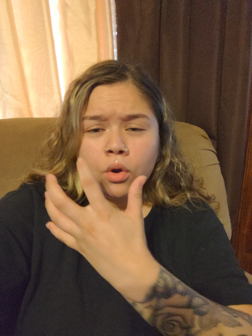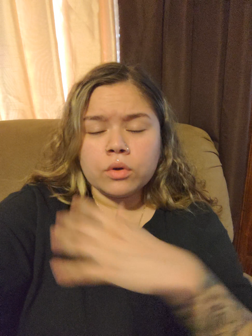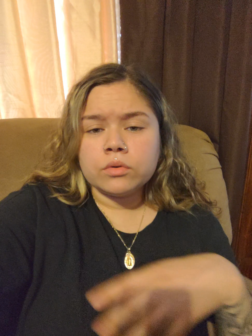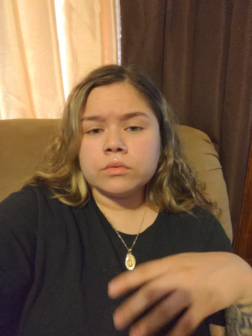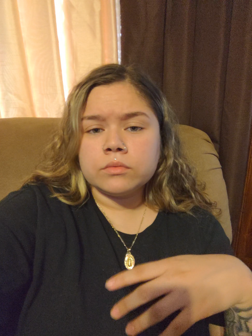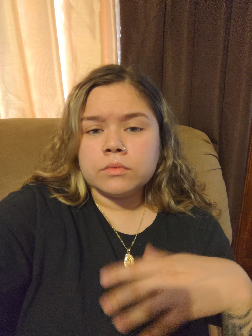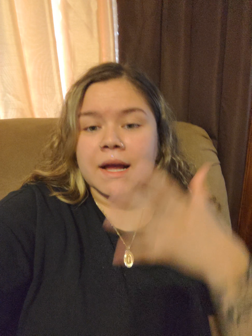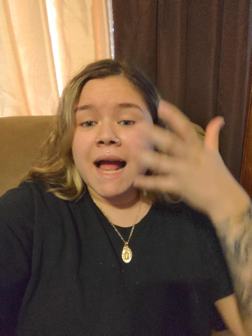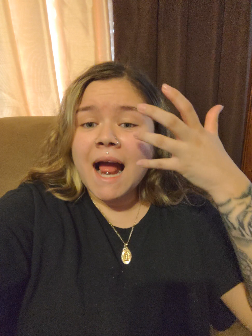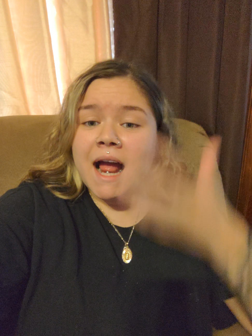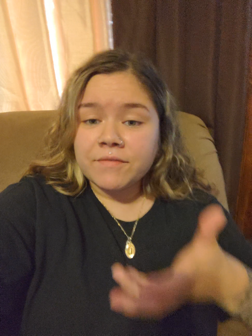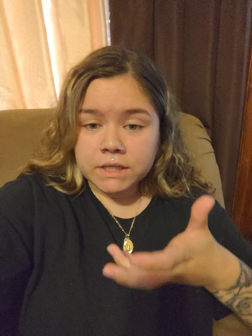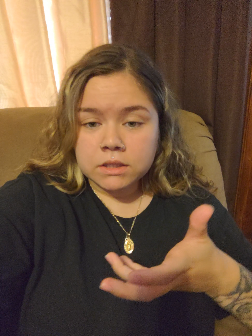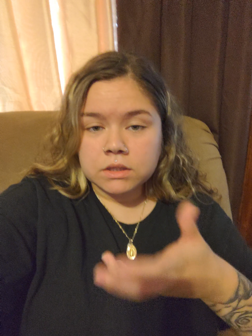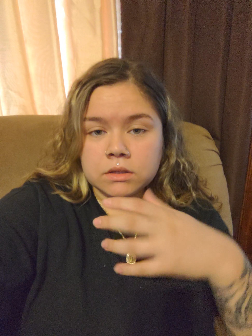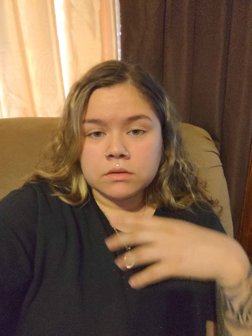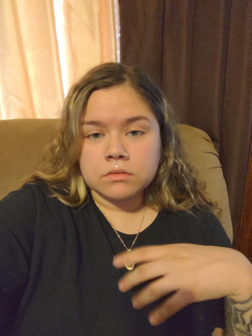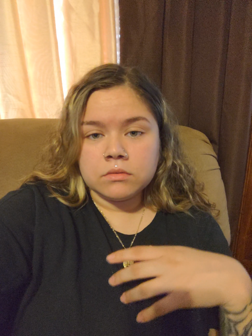heavy